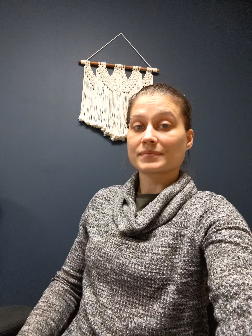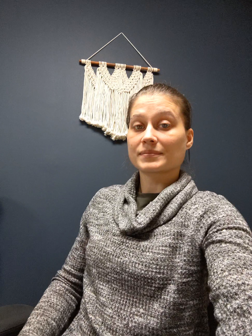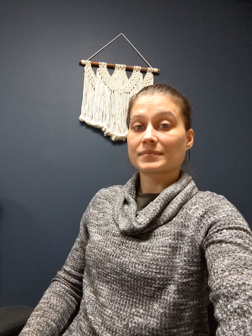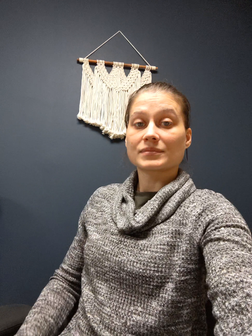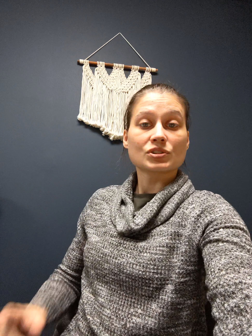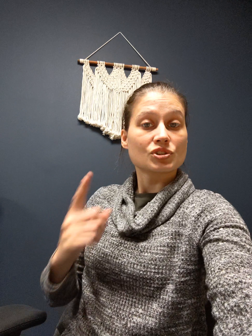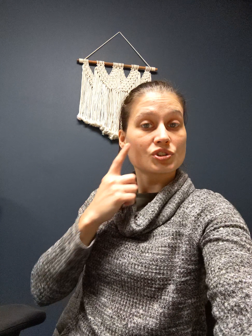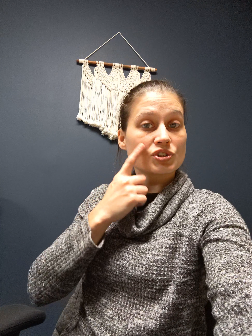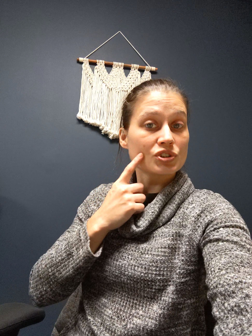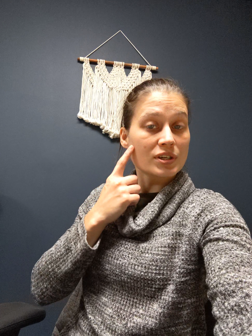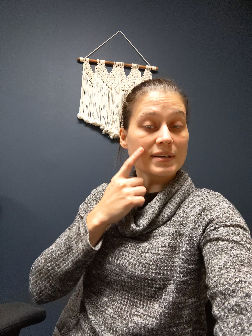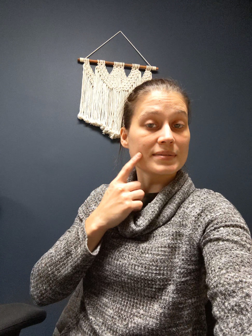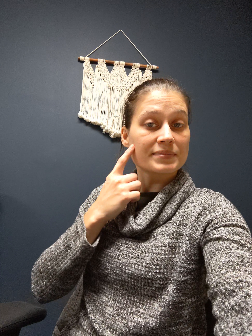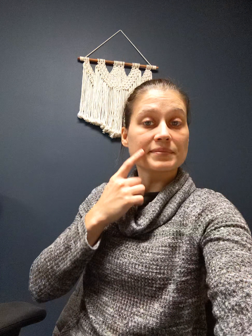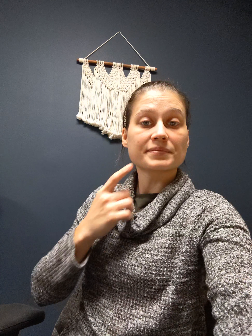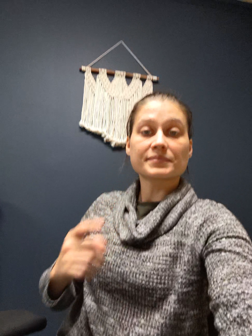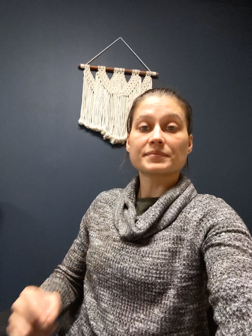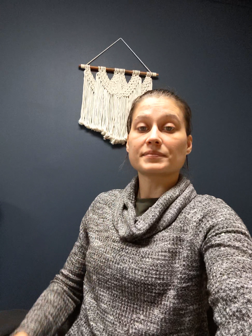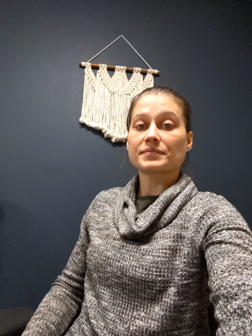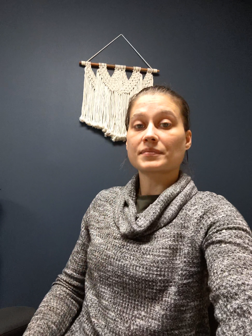cheek